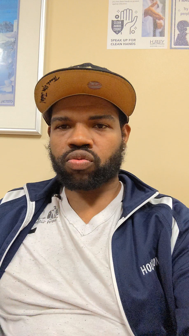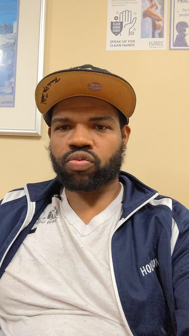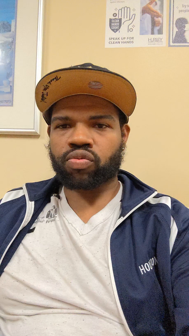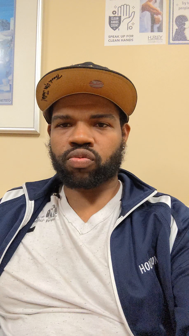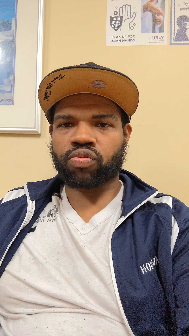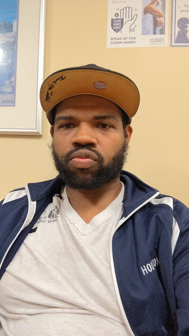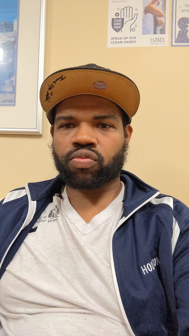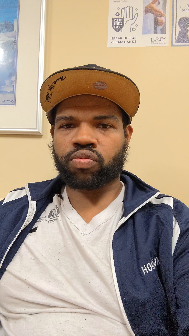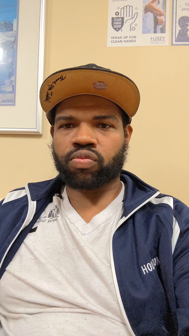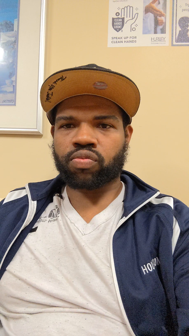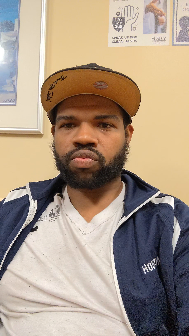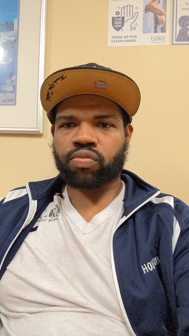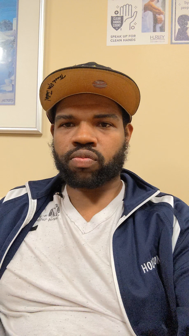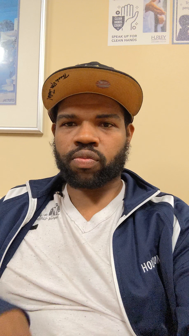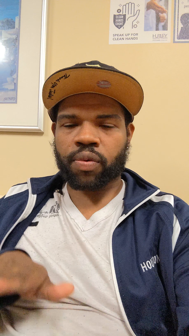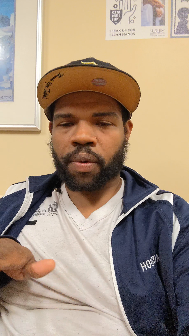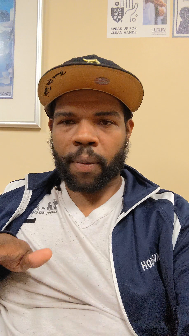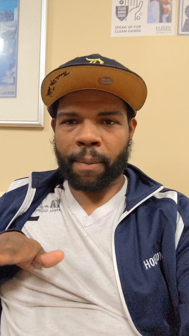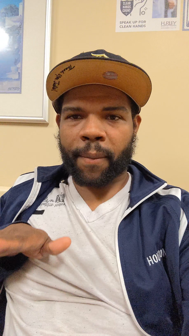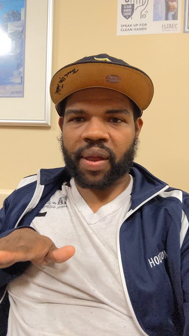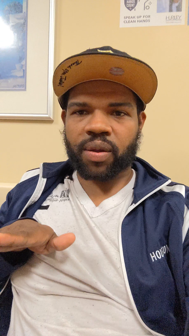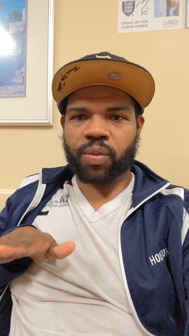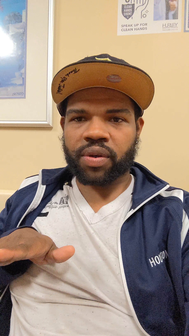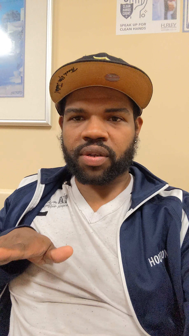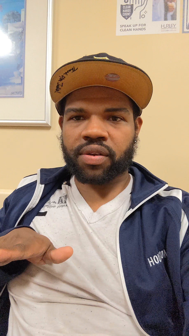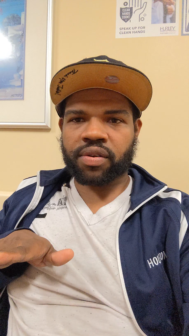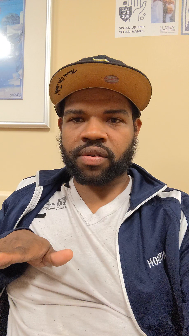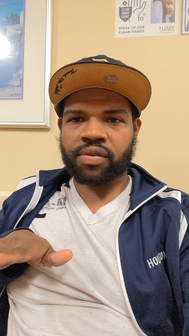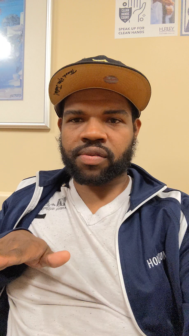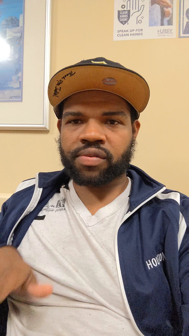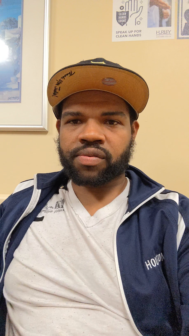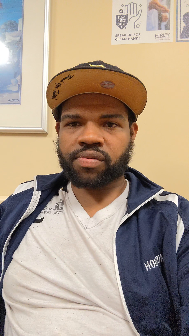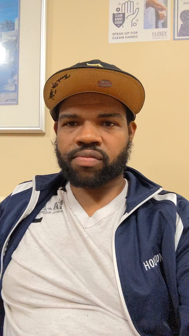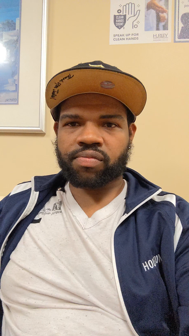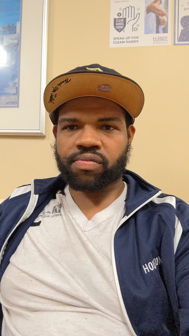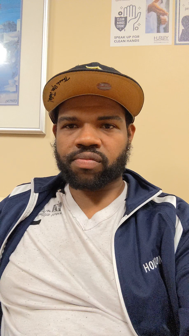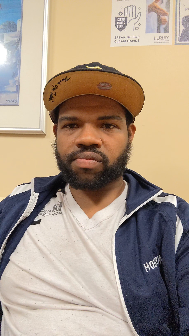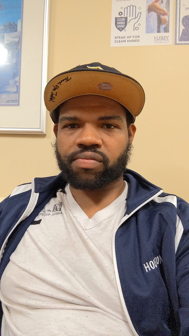penguin